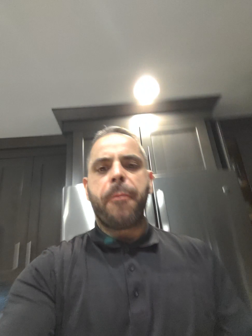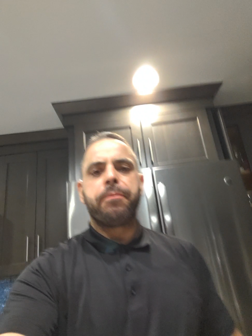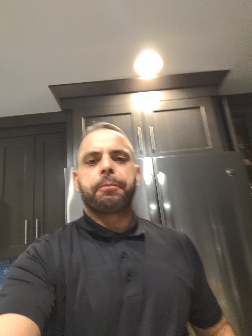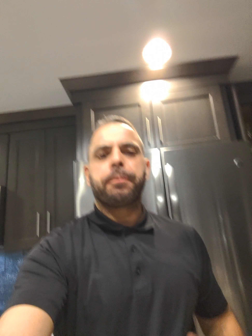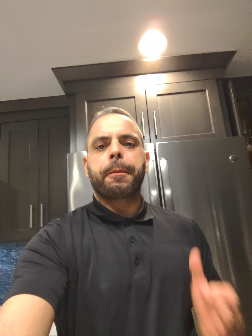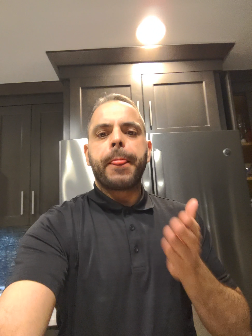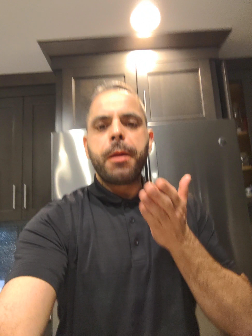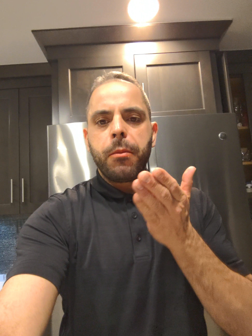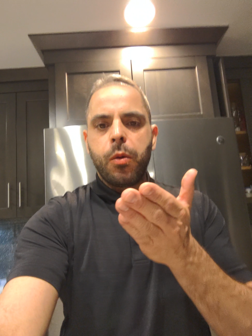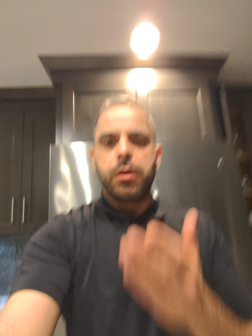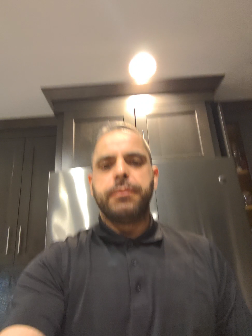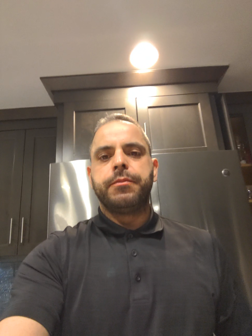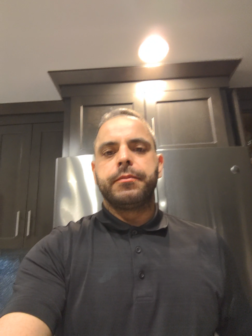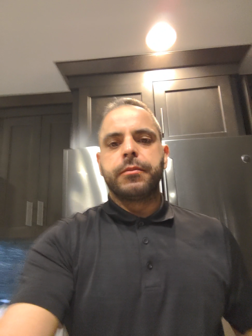boat